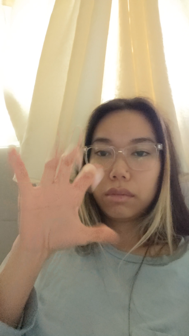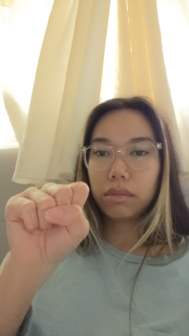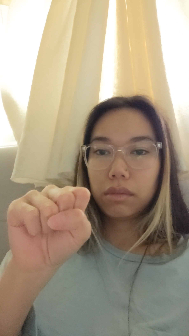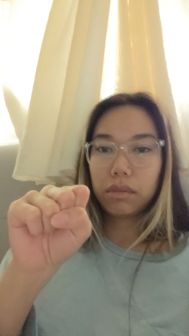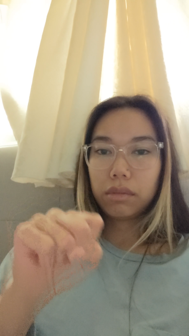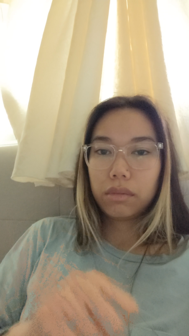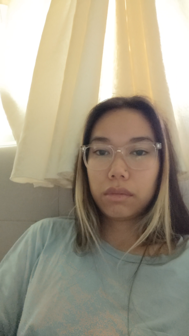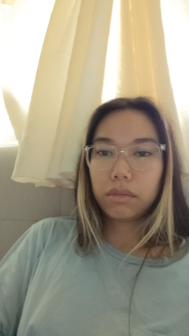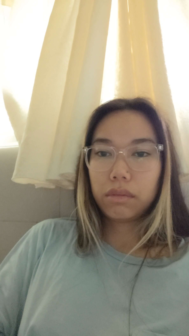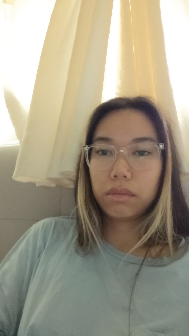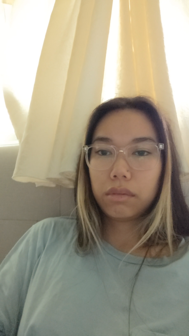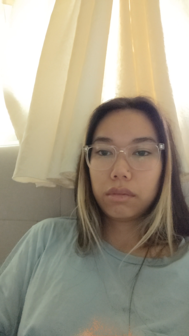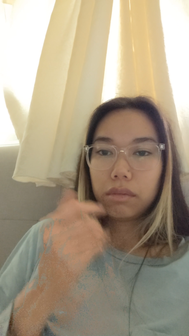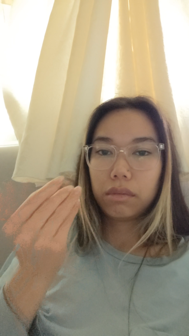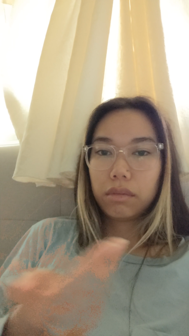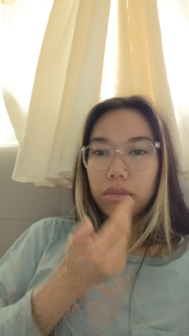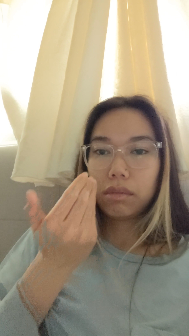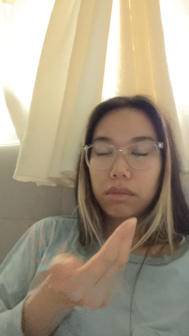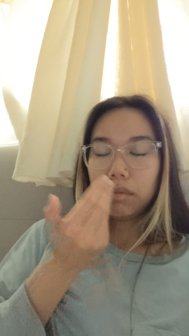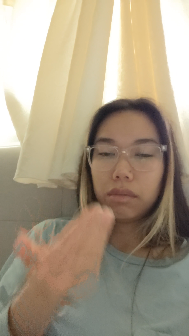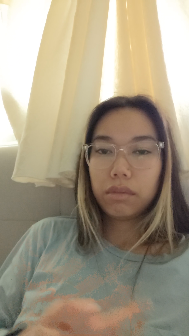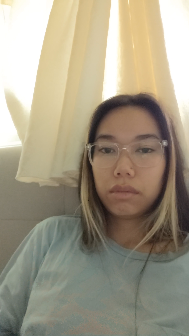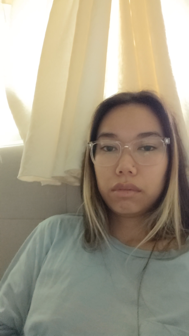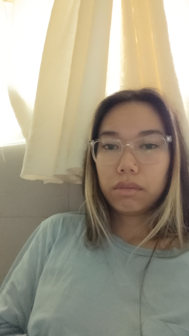new